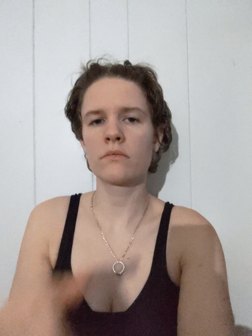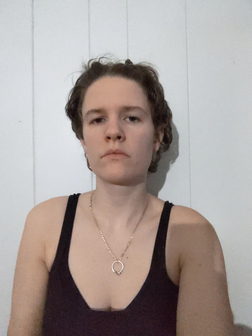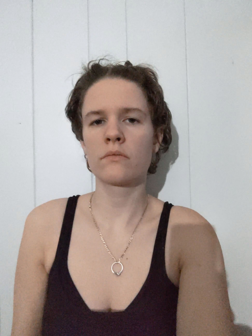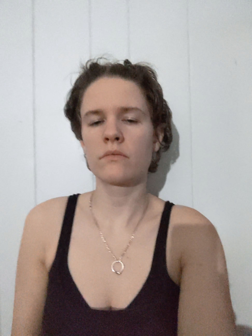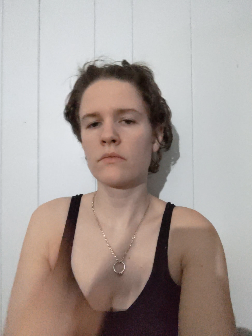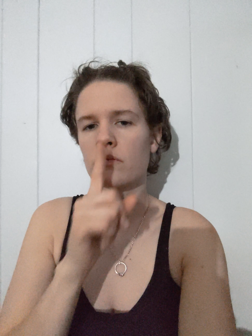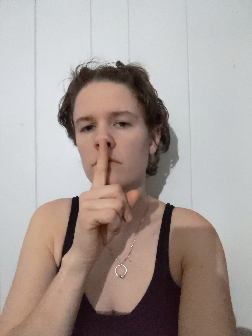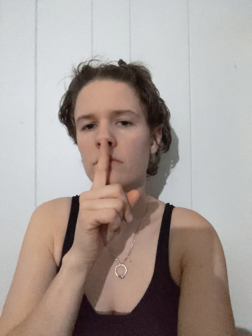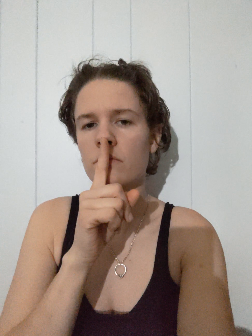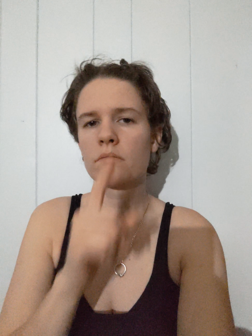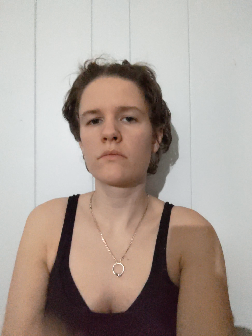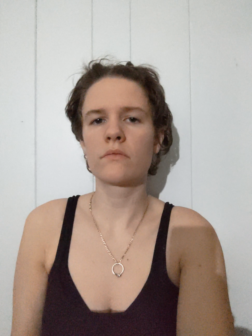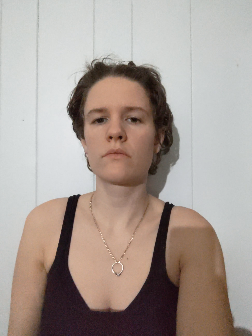shhh